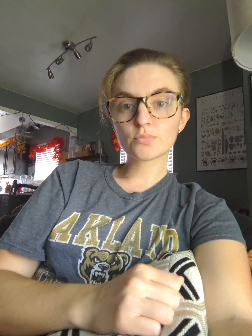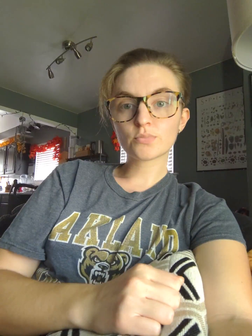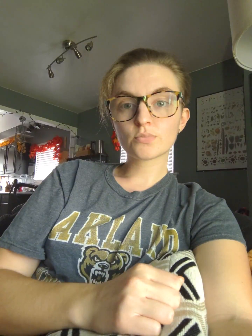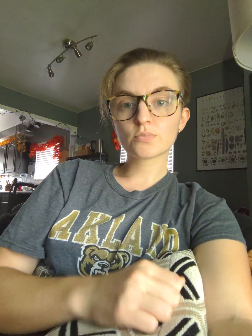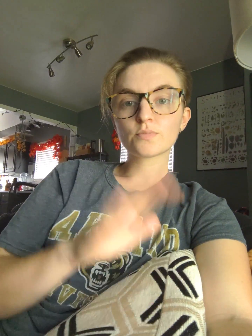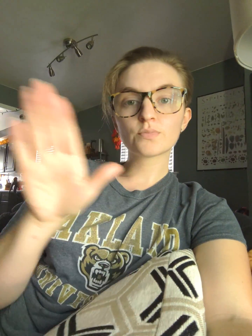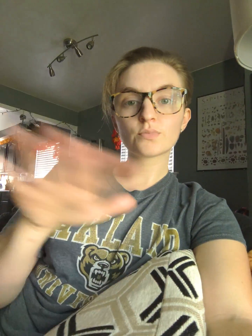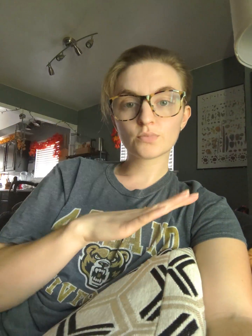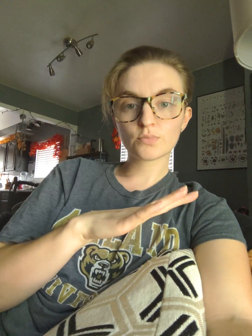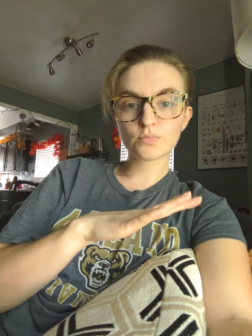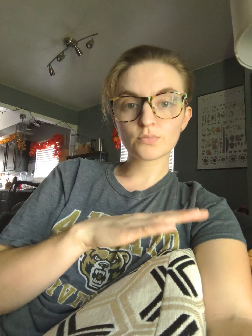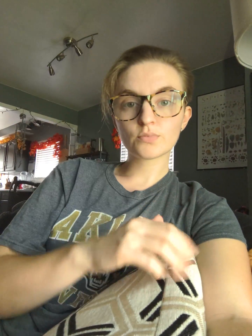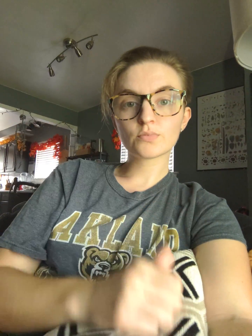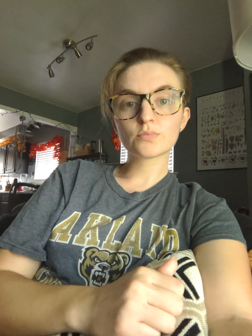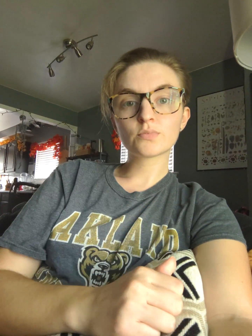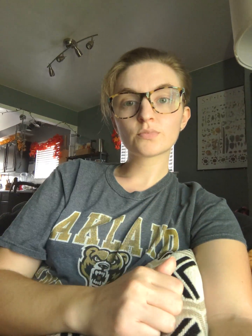full